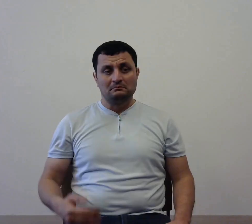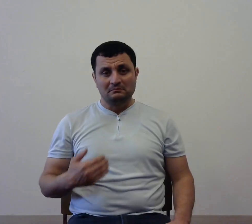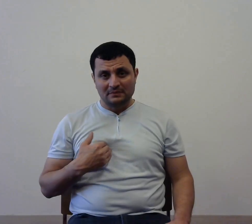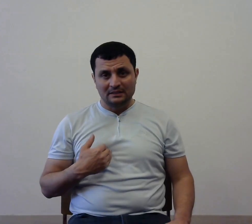mən